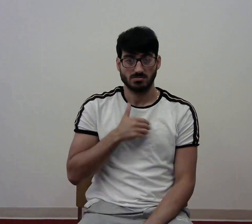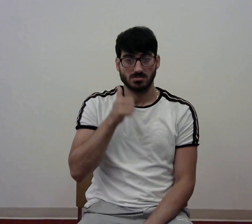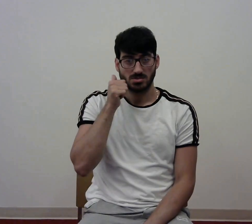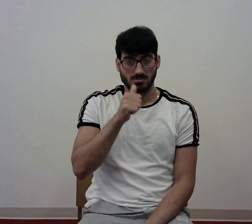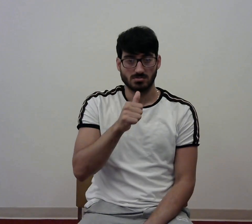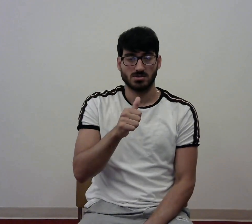sabah